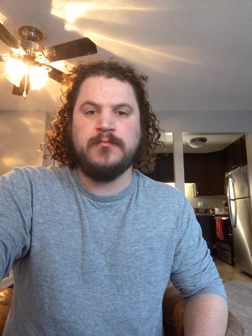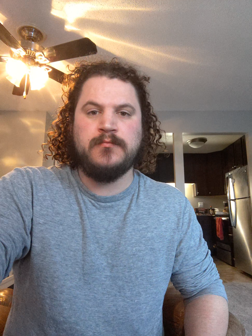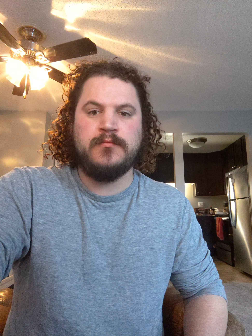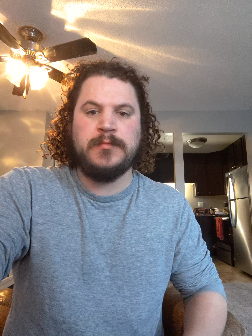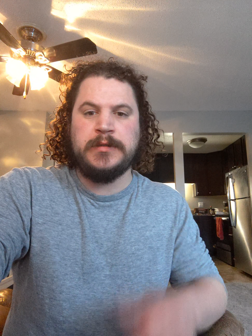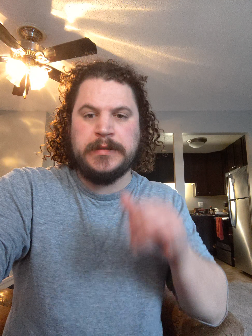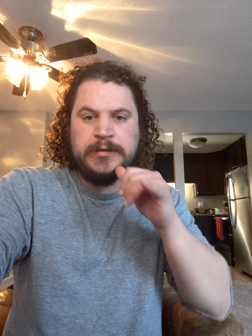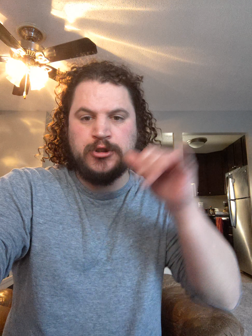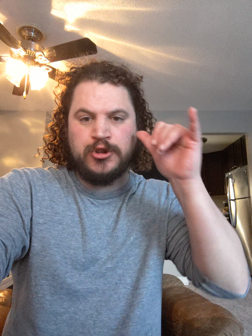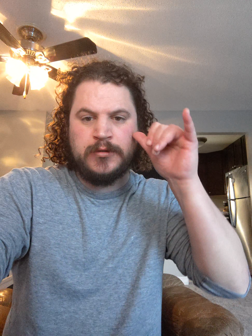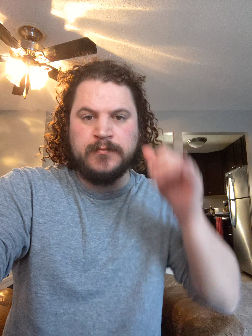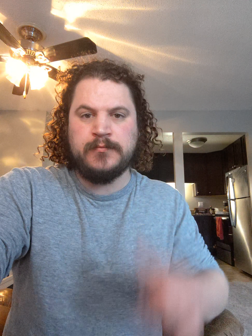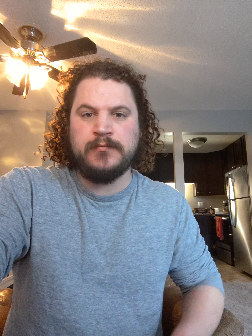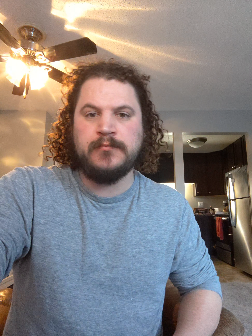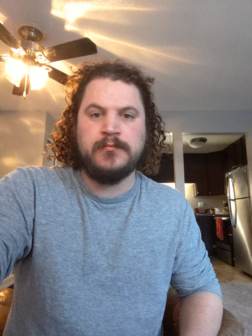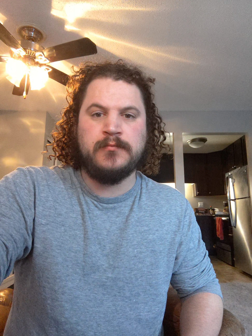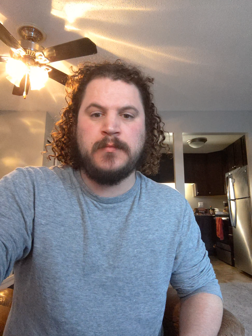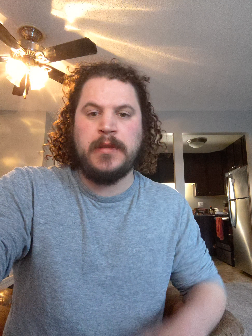yesterday